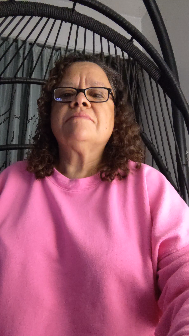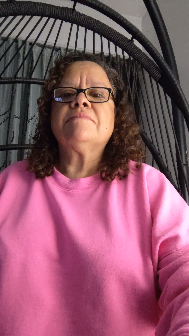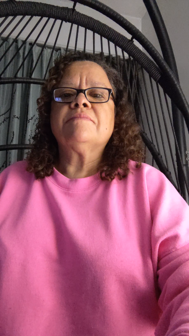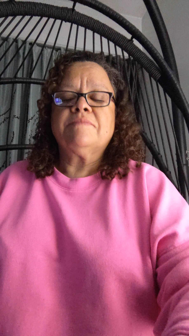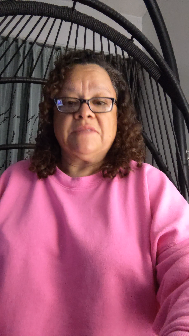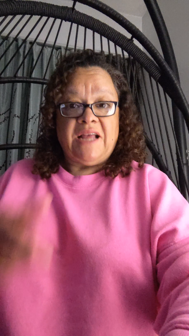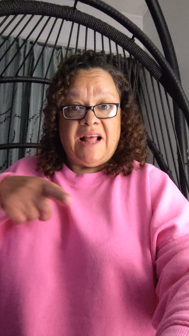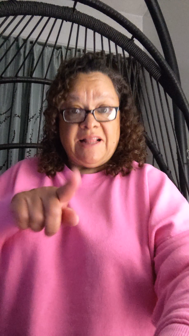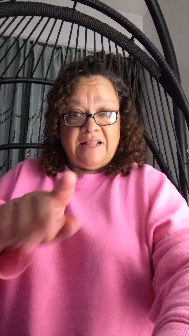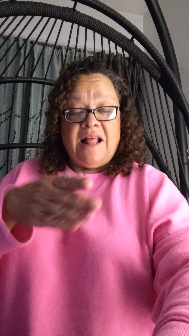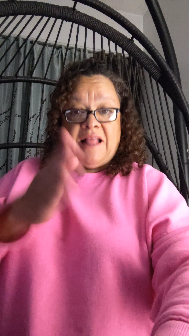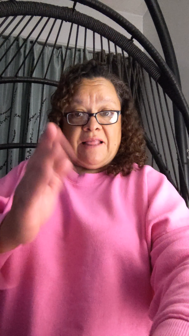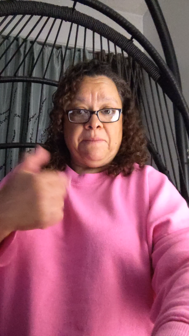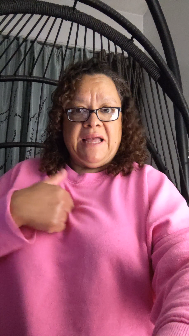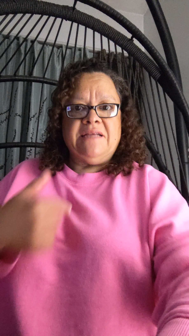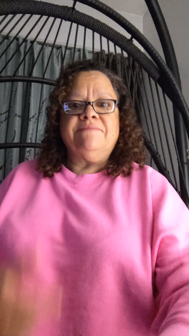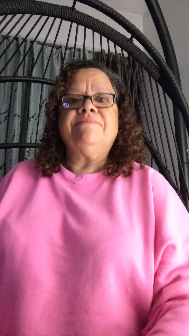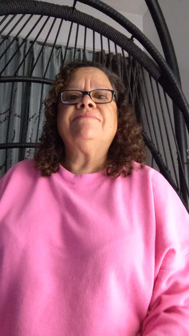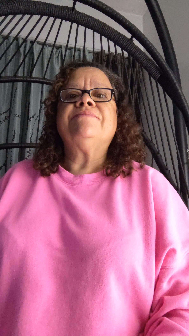let me